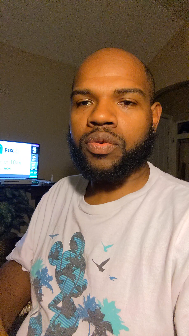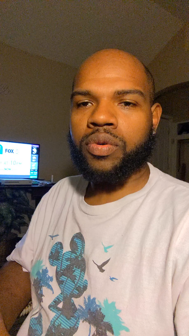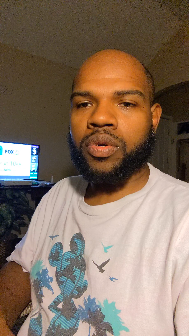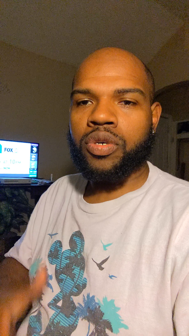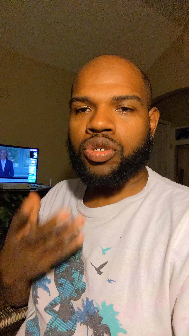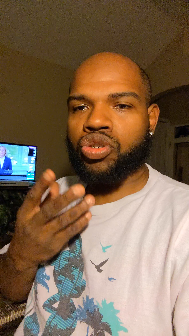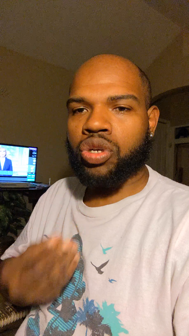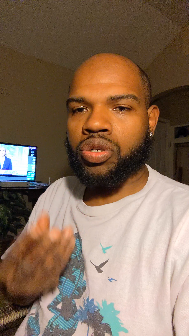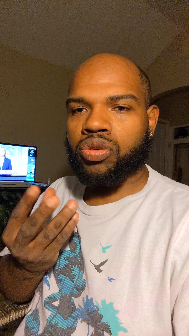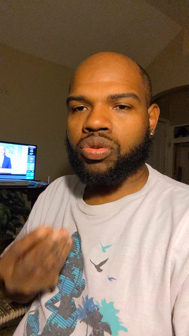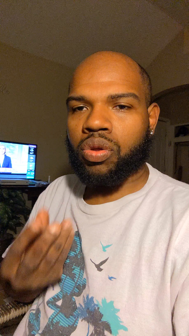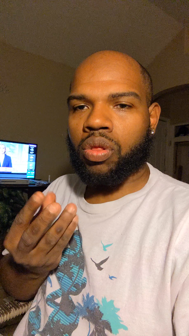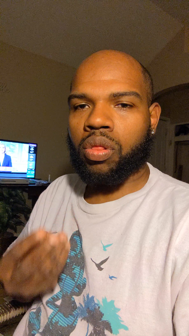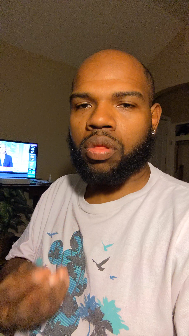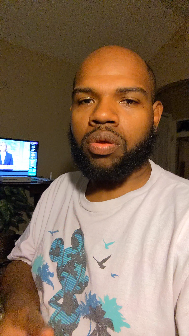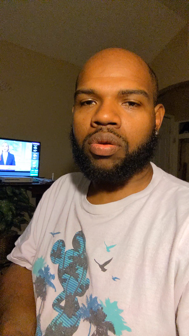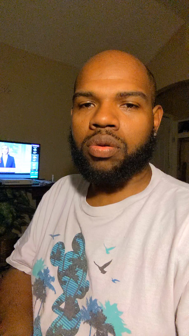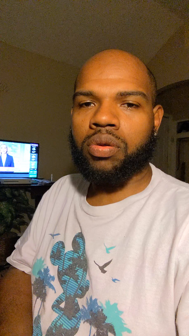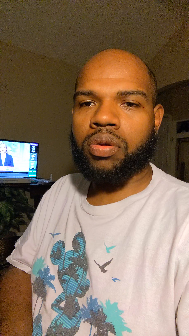gentle